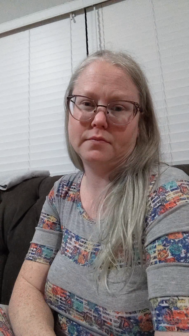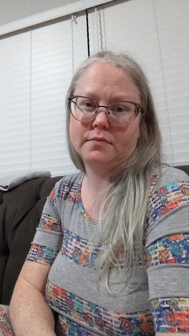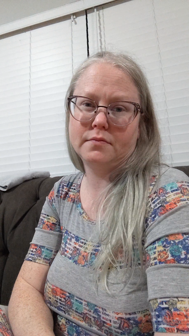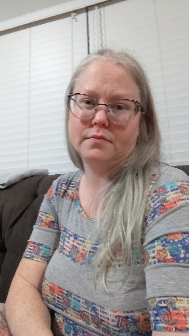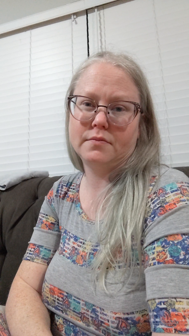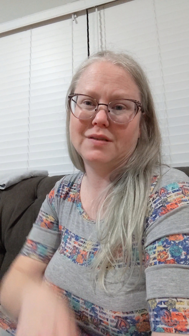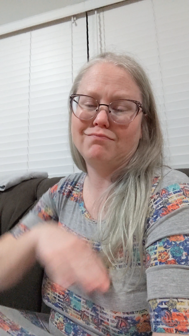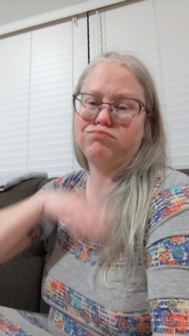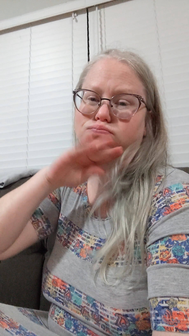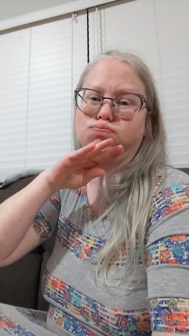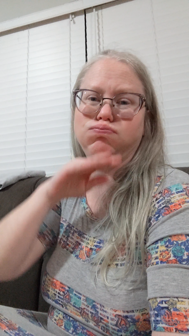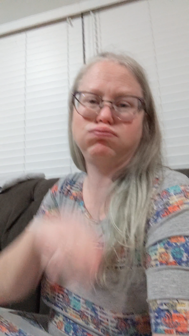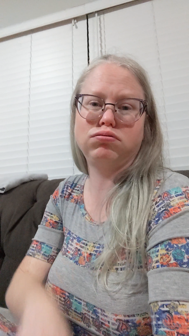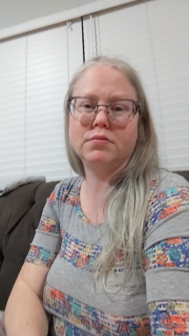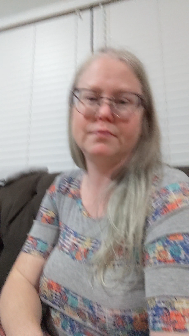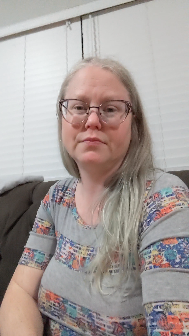full